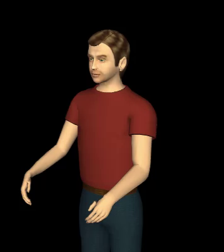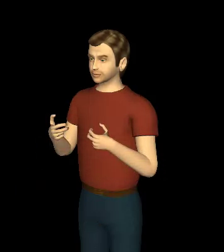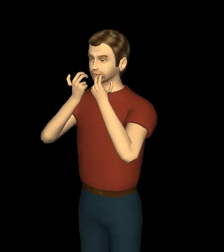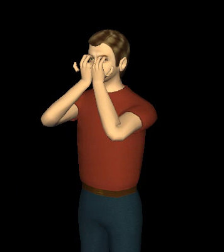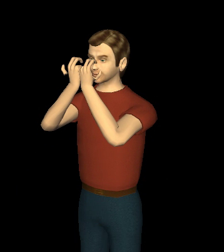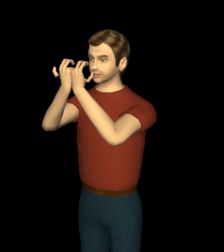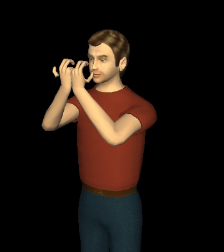معجب